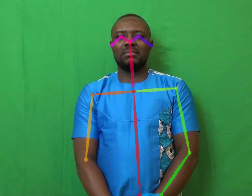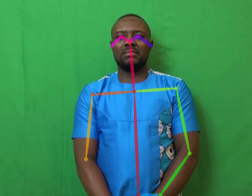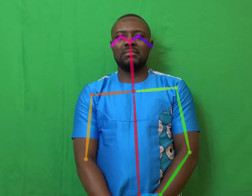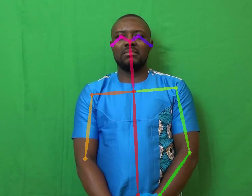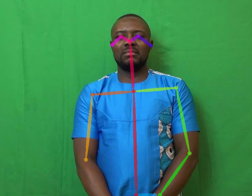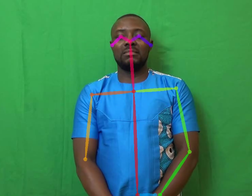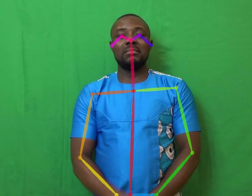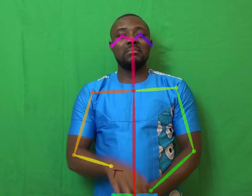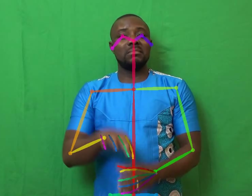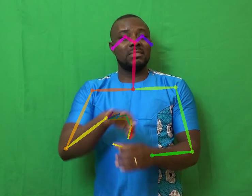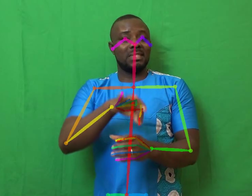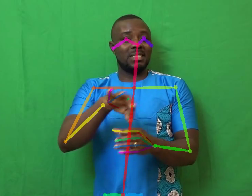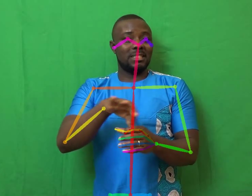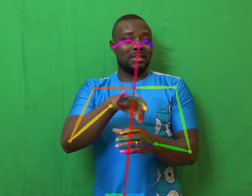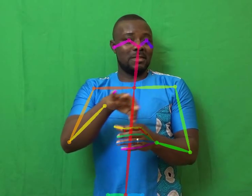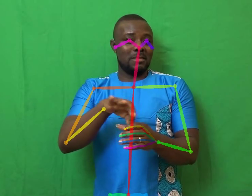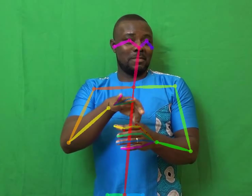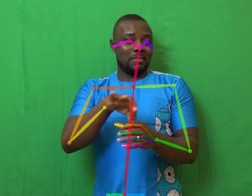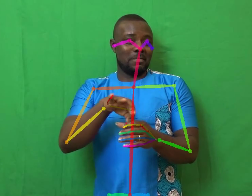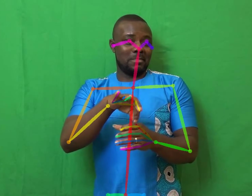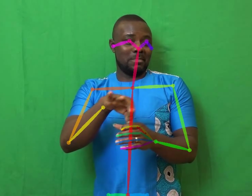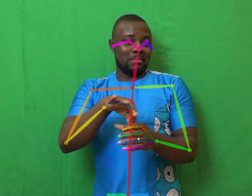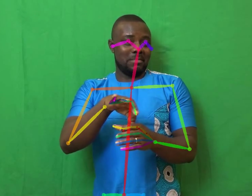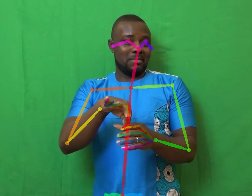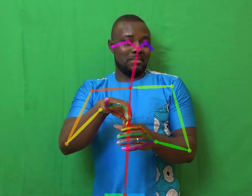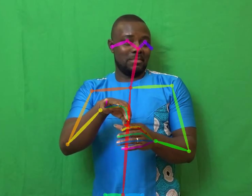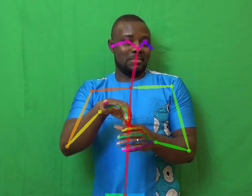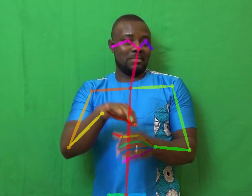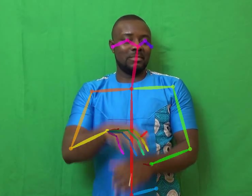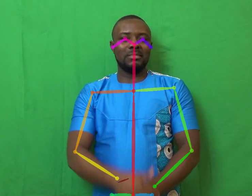Milo